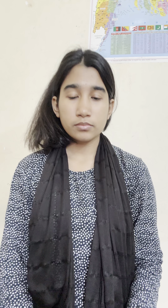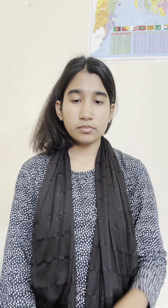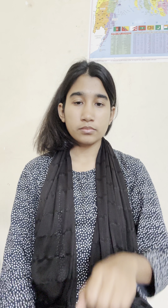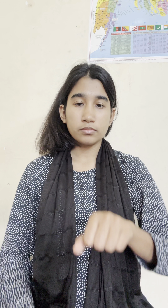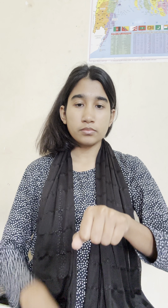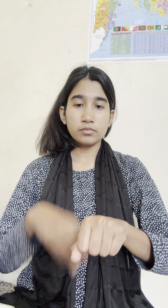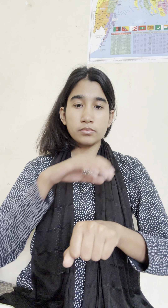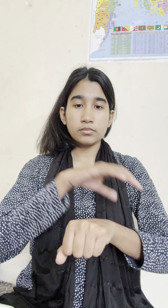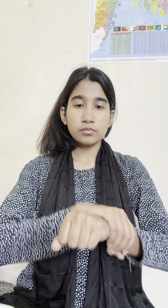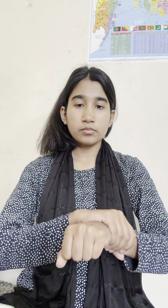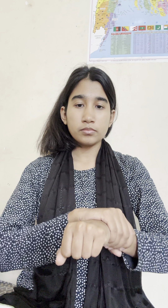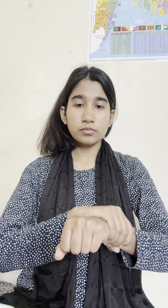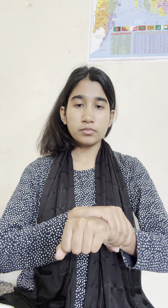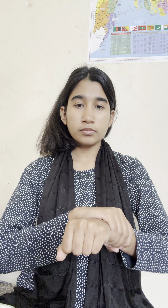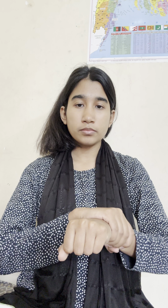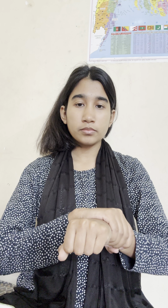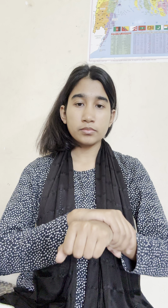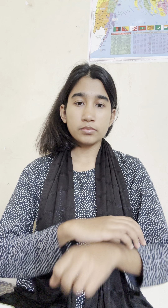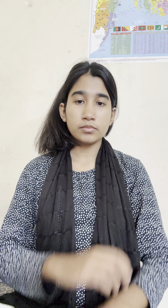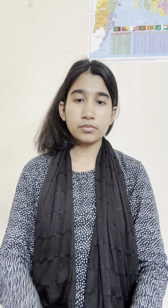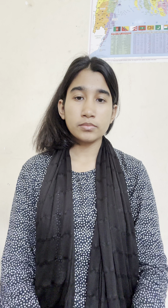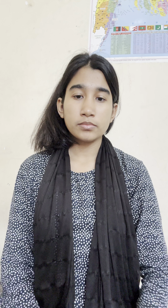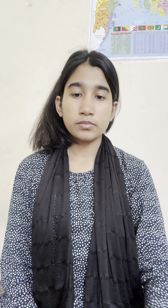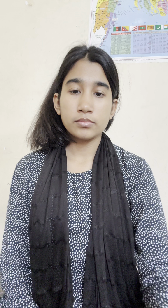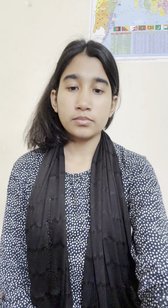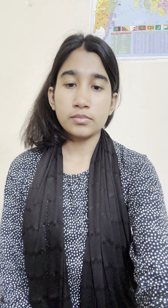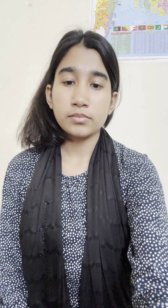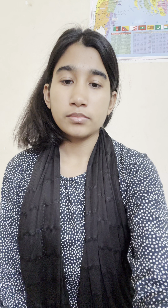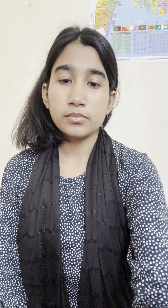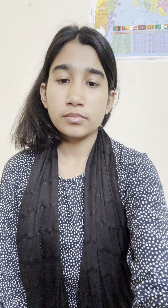গ্রেফতার